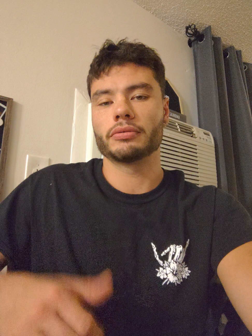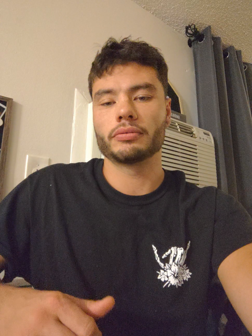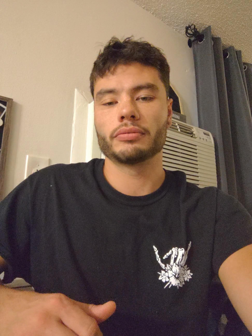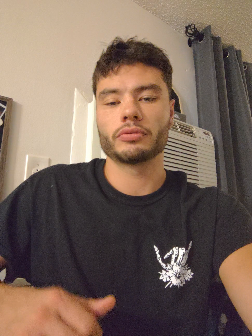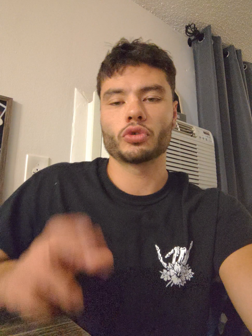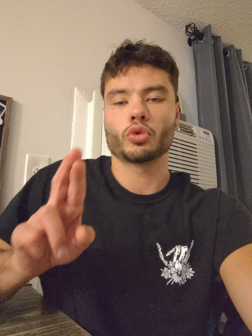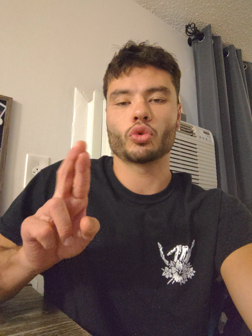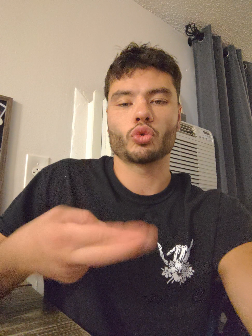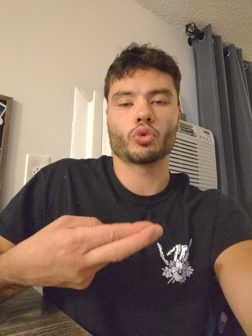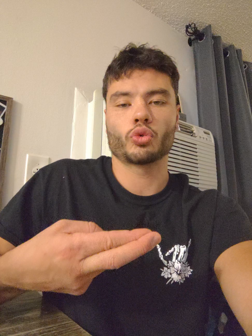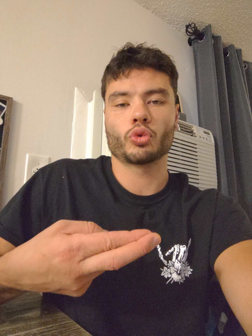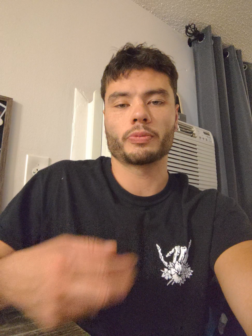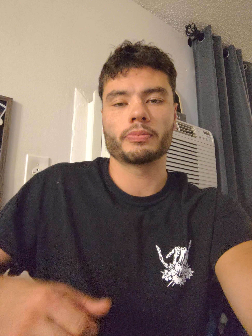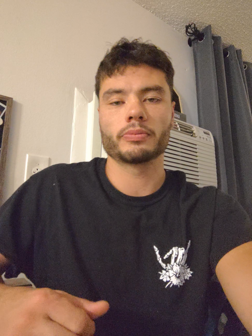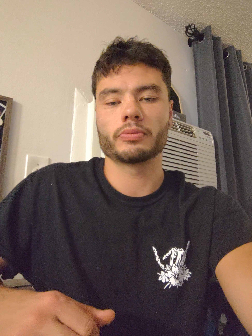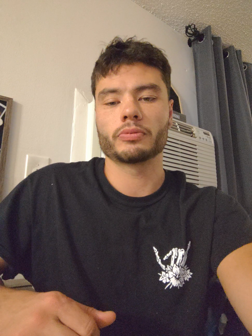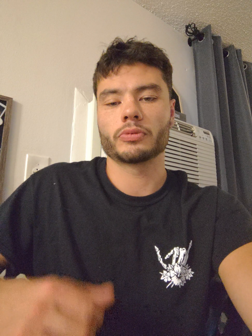room